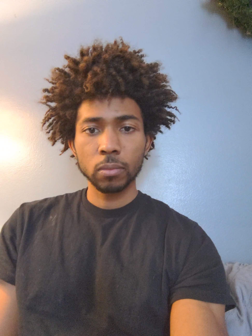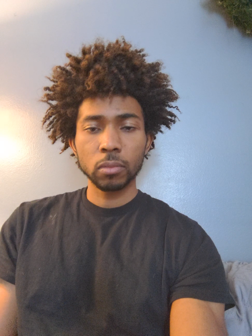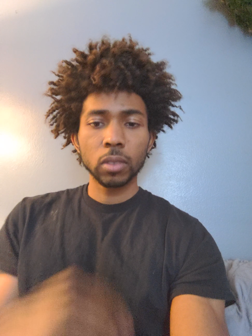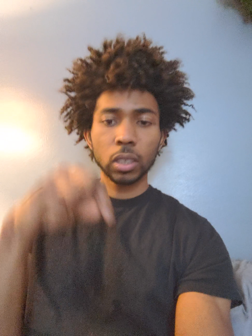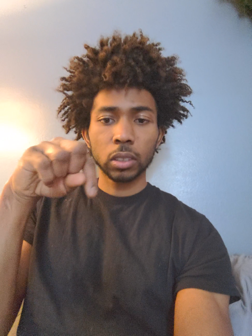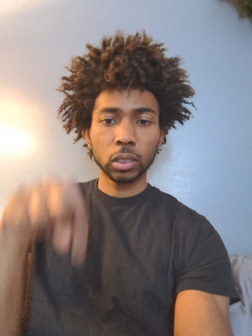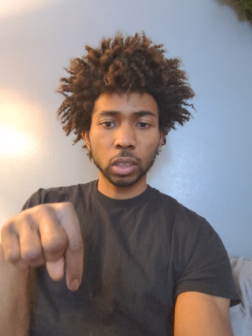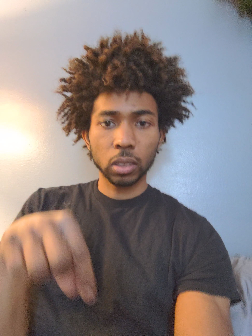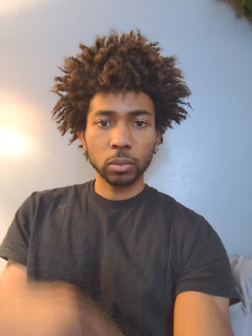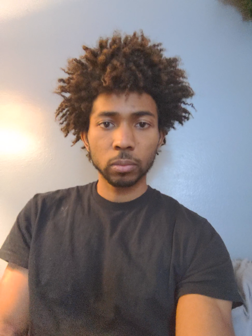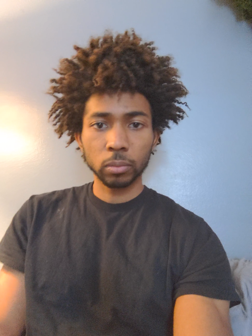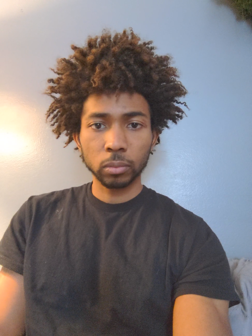down